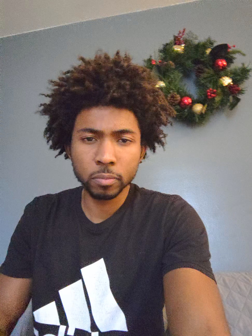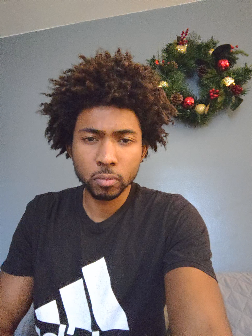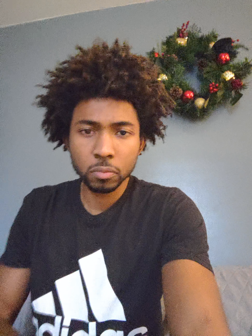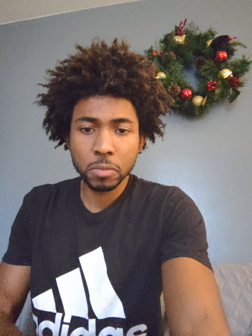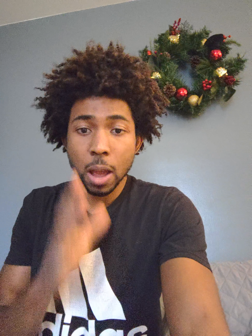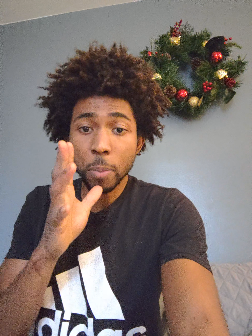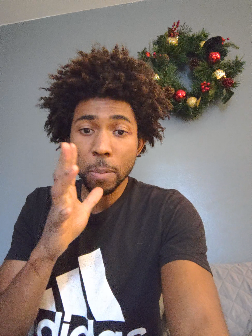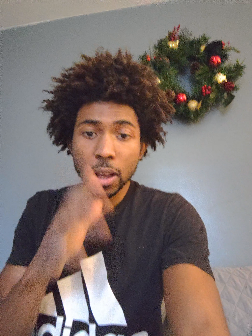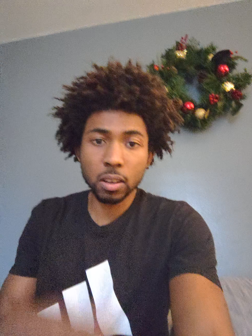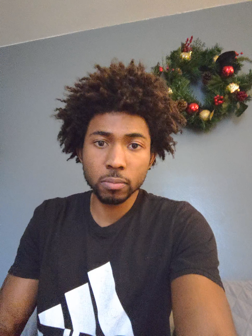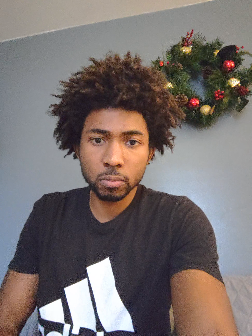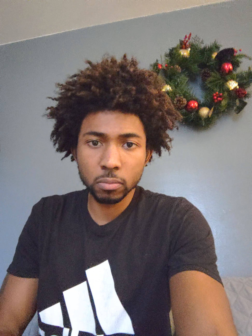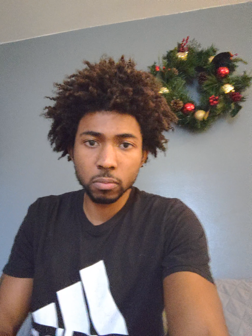mom